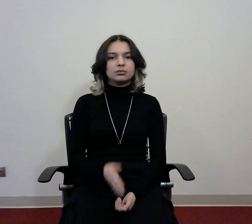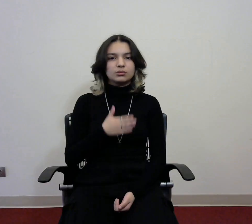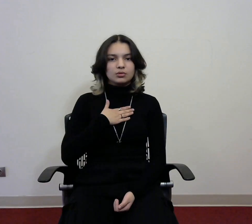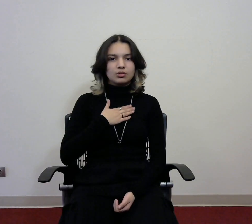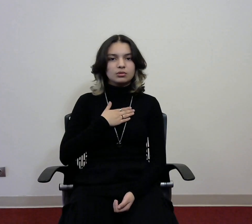mən